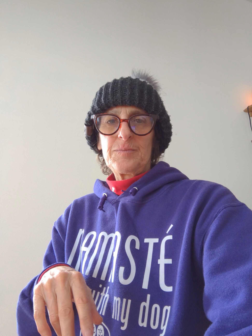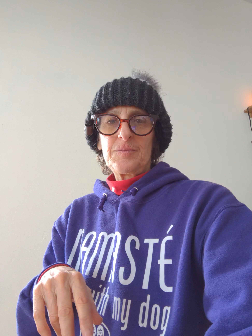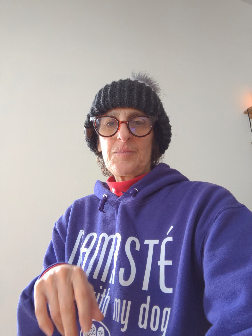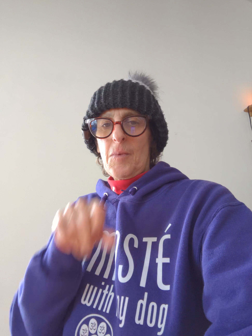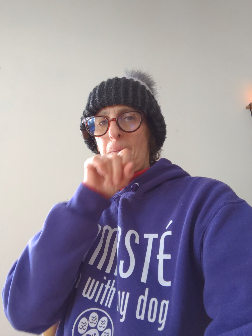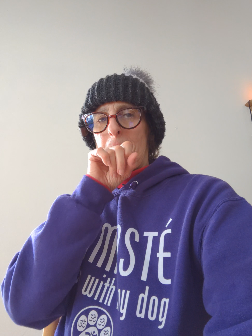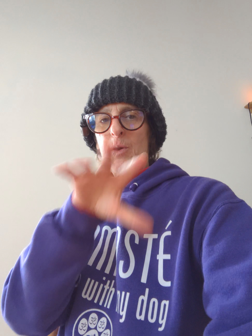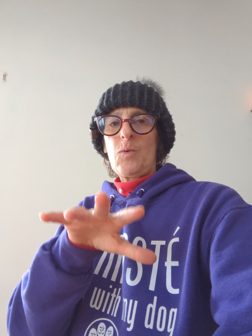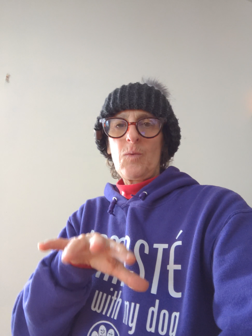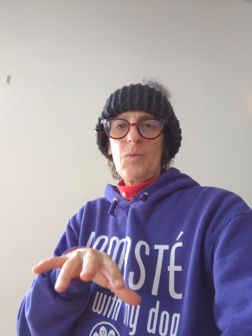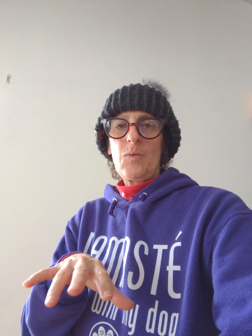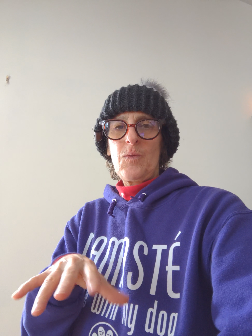blow